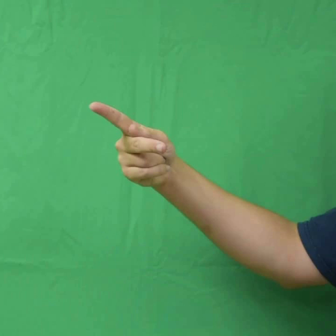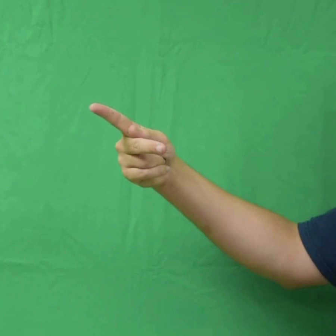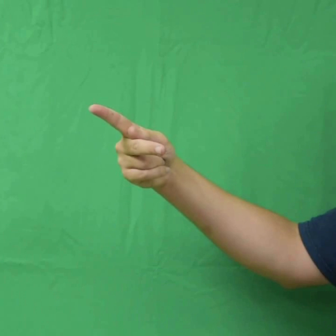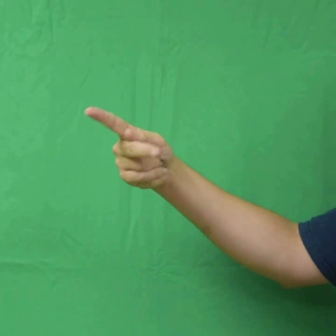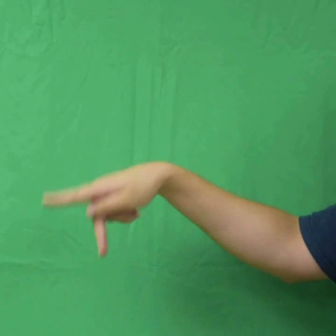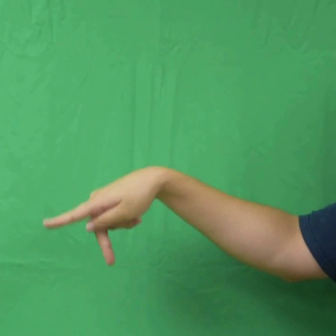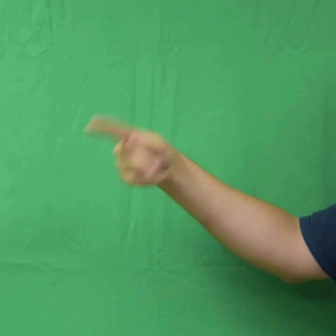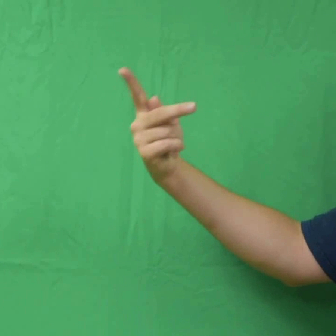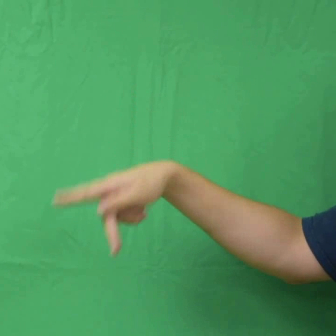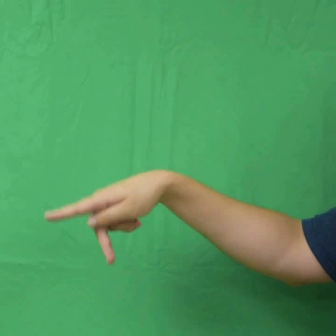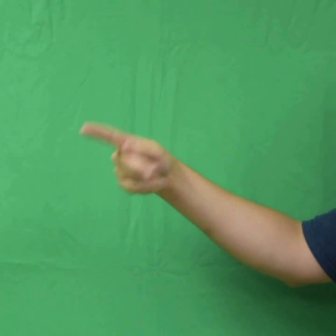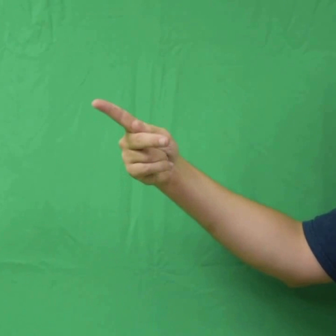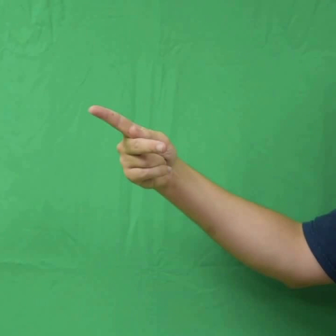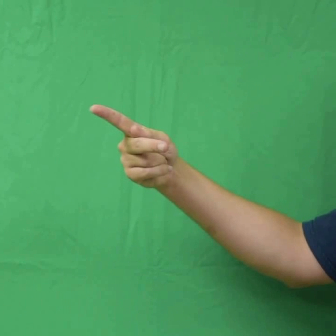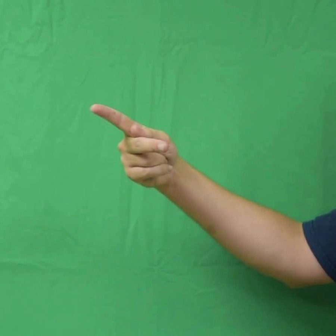K